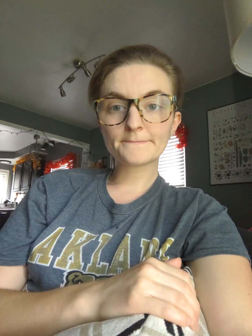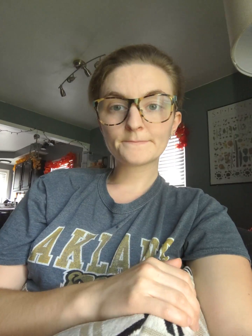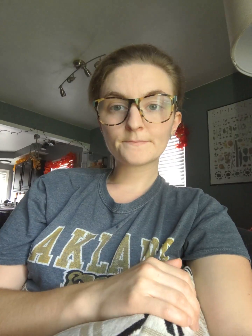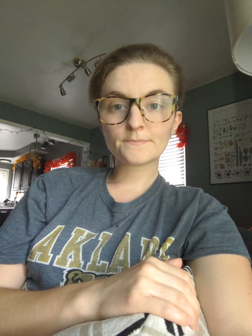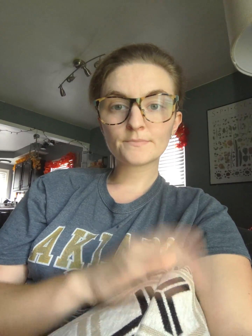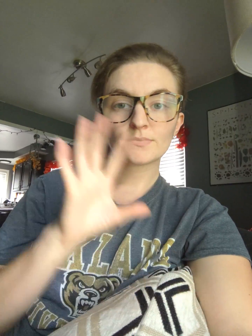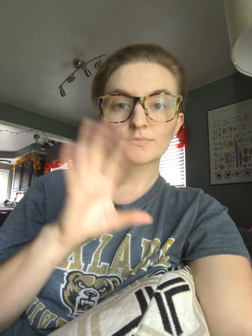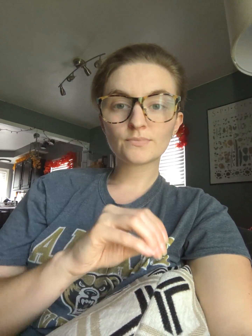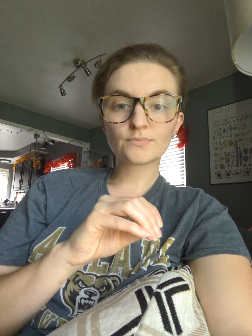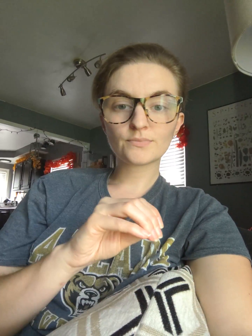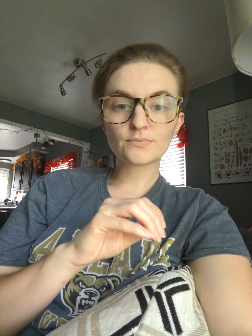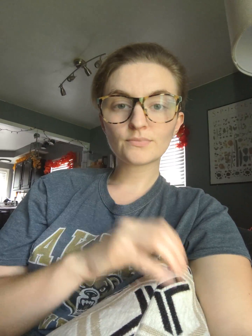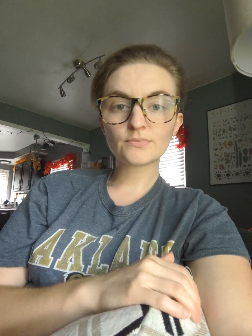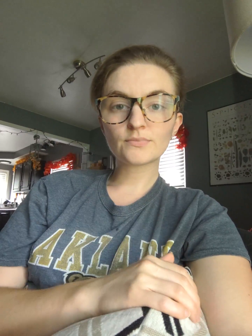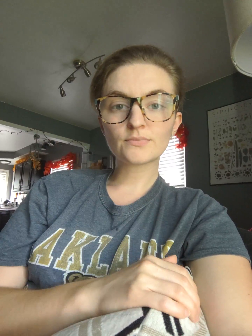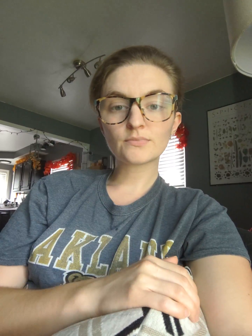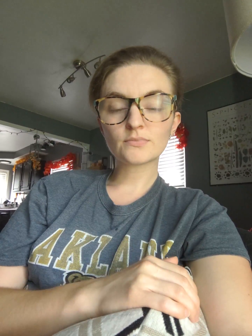bite